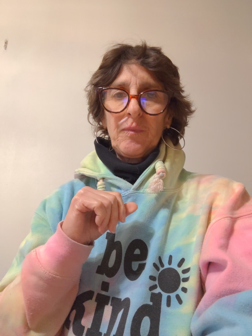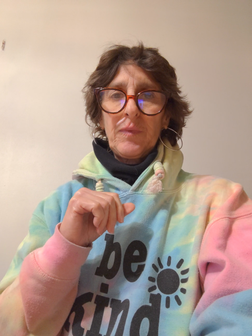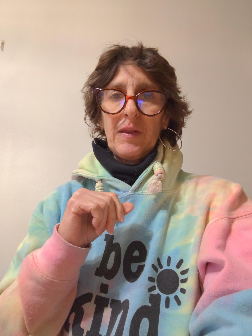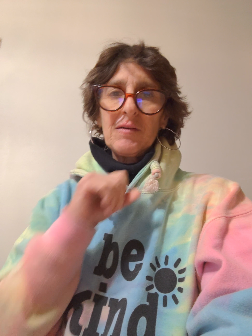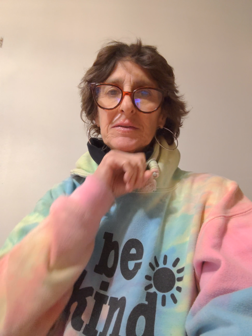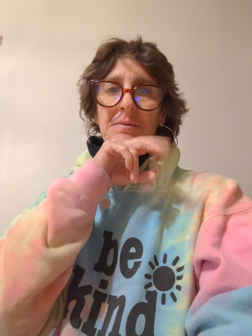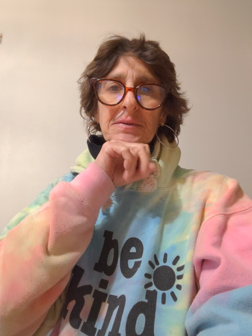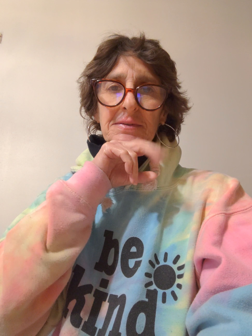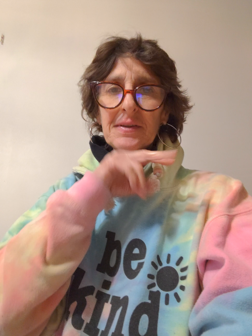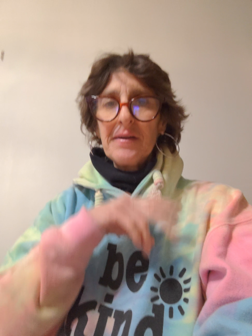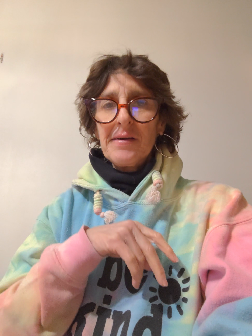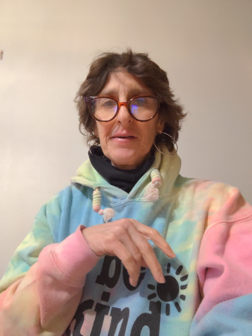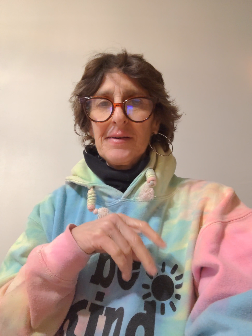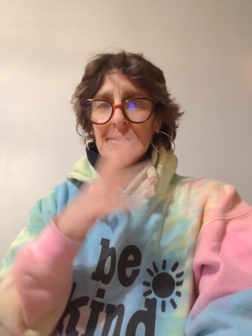frog